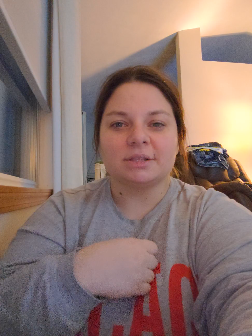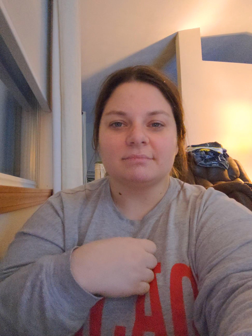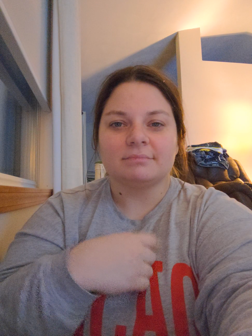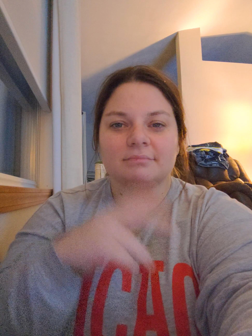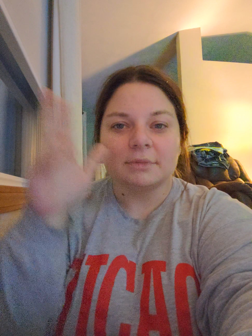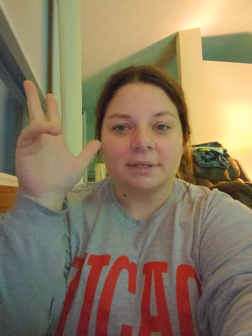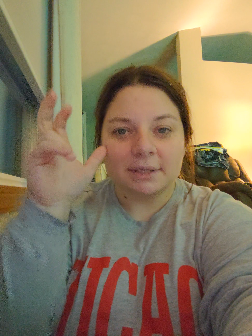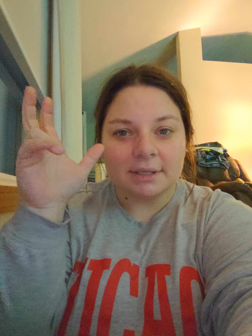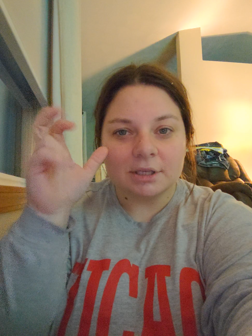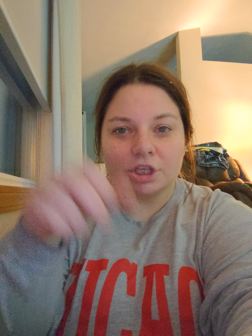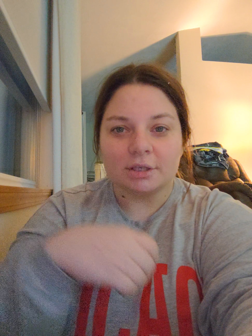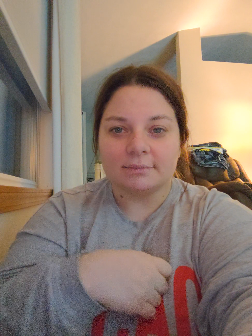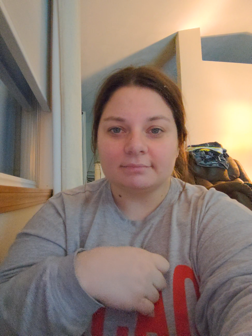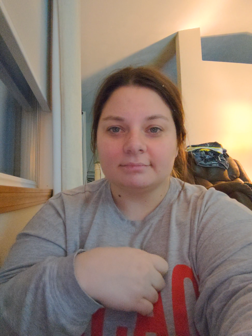hear